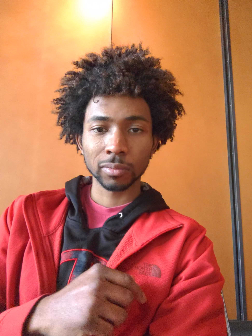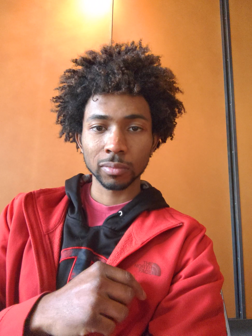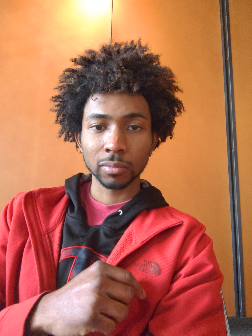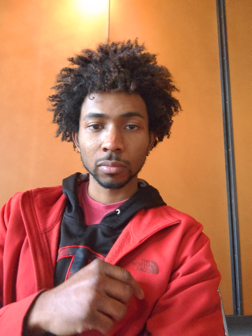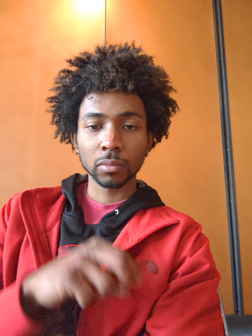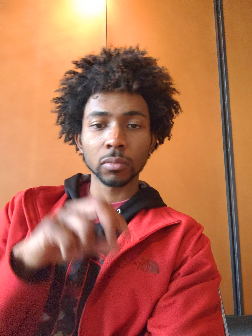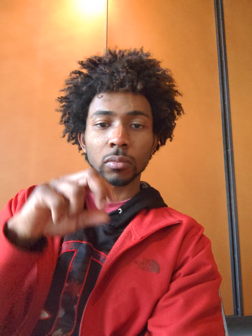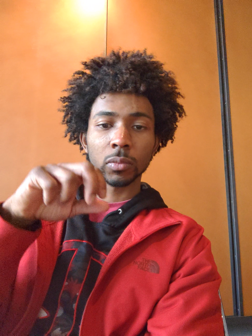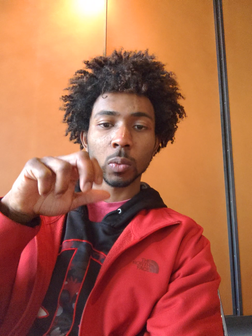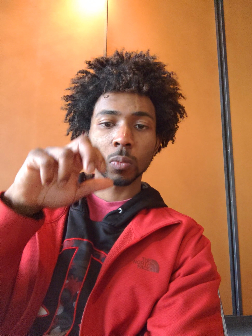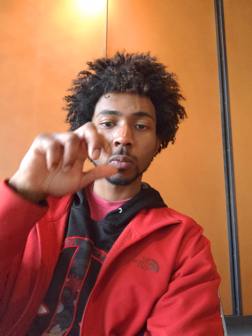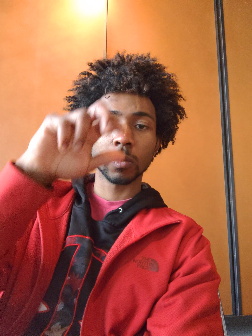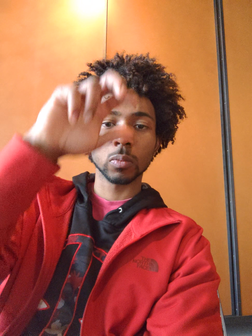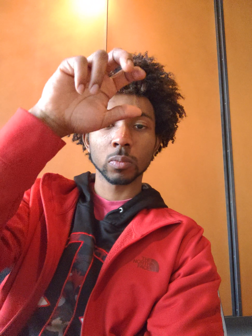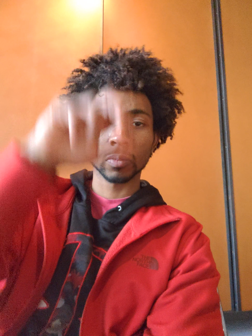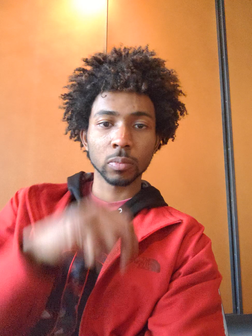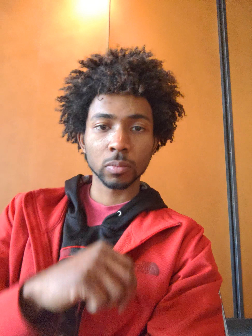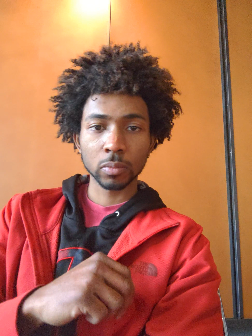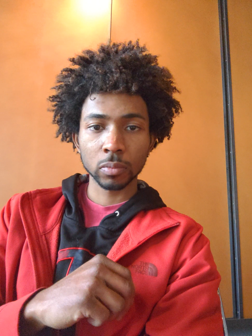stairs